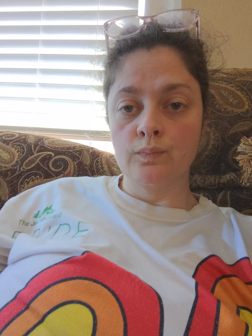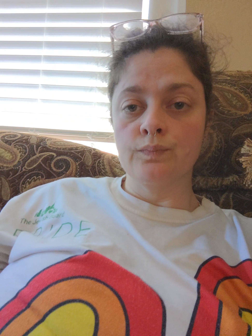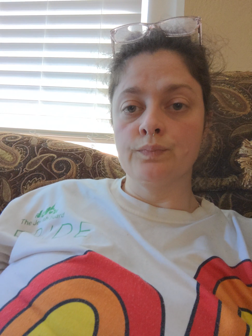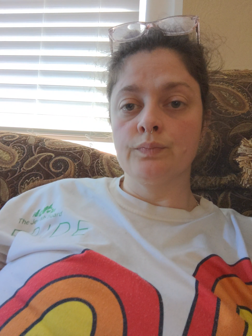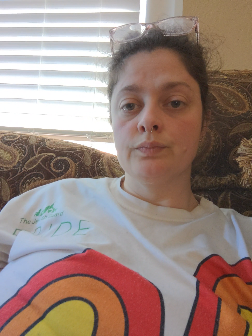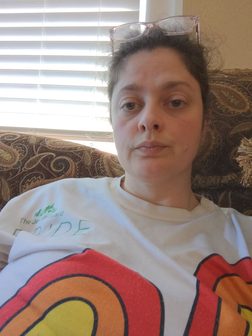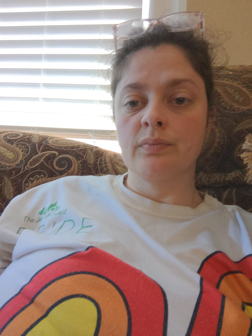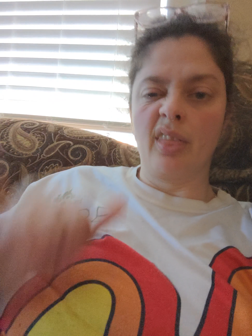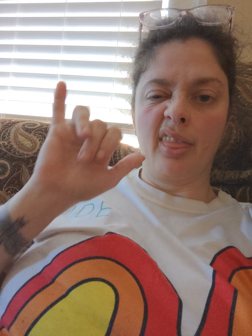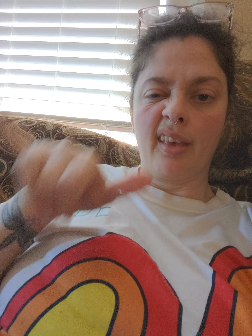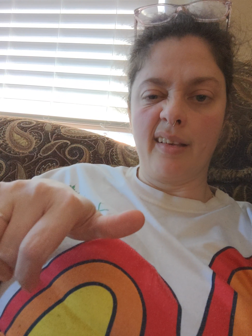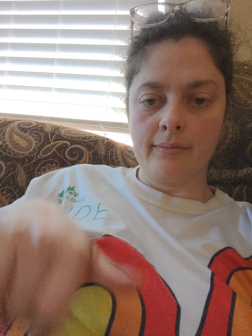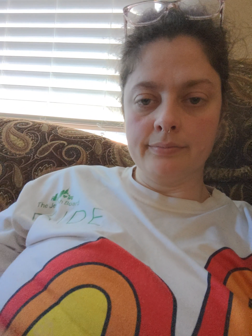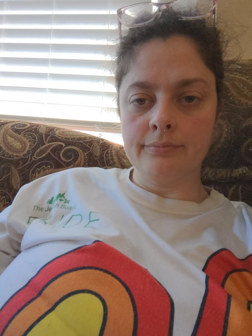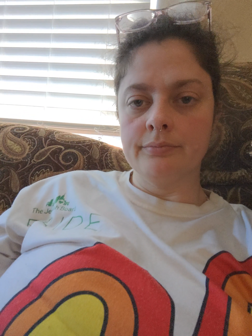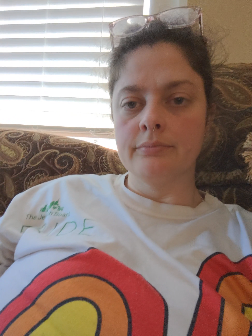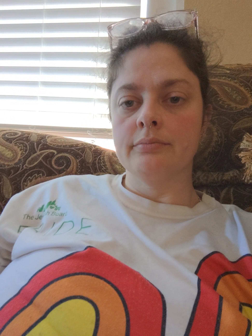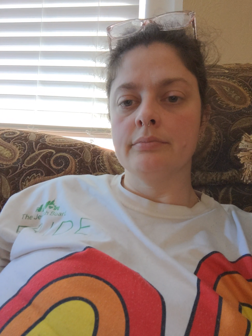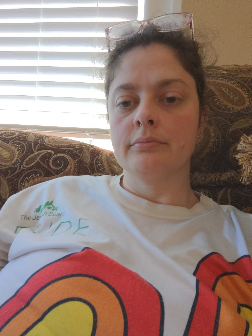that